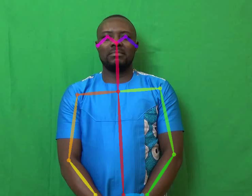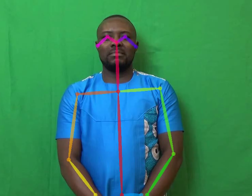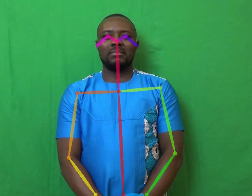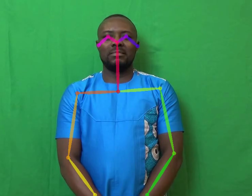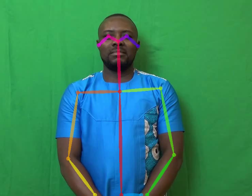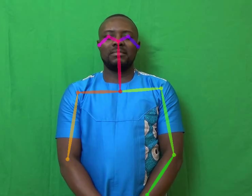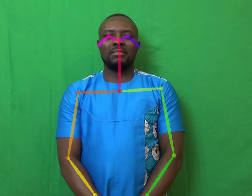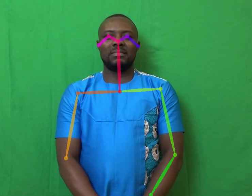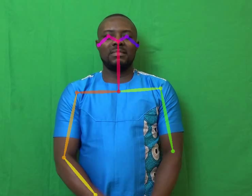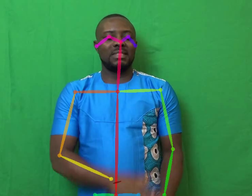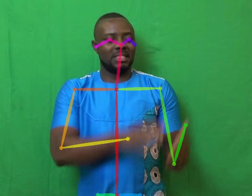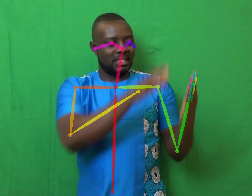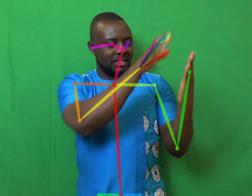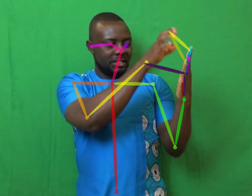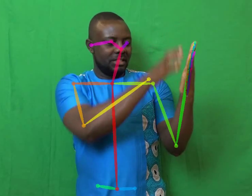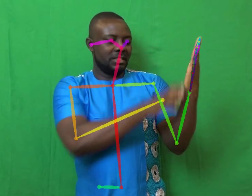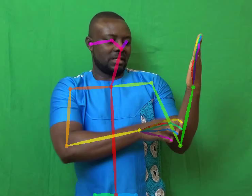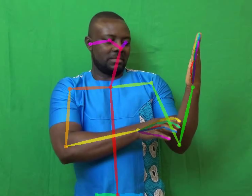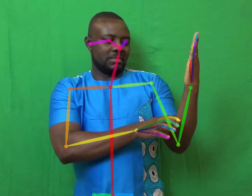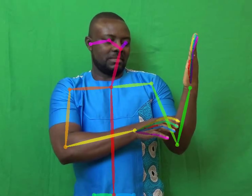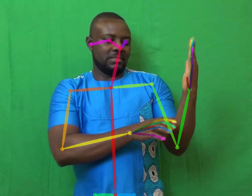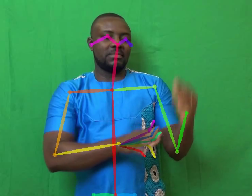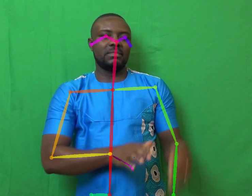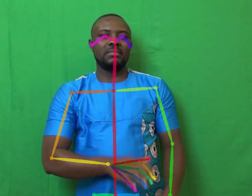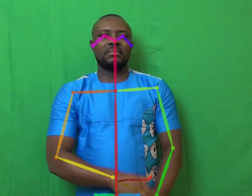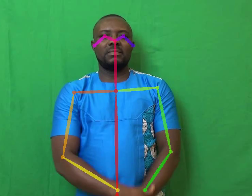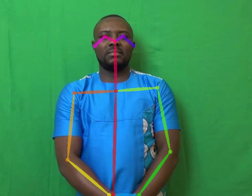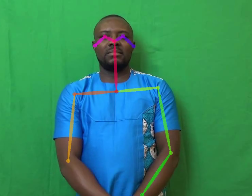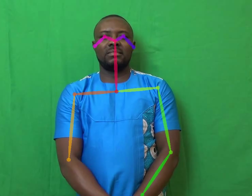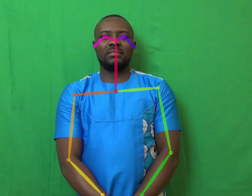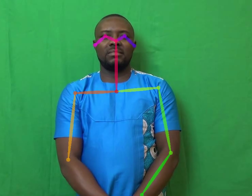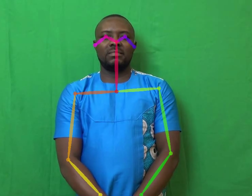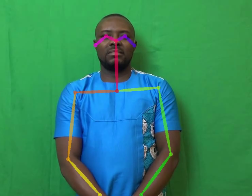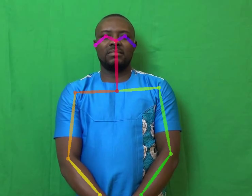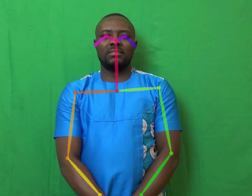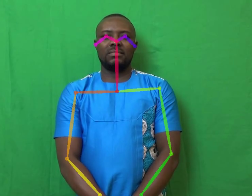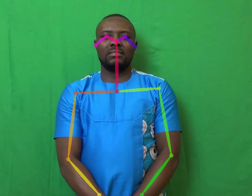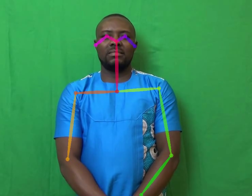chapter